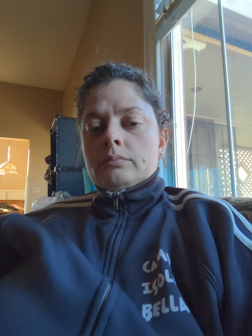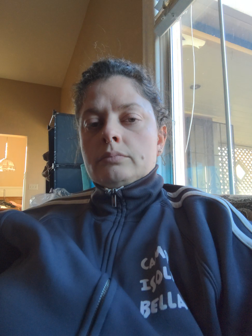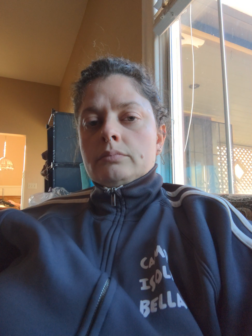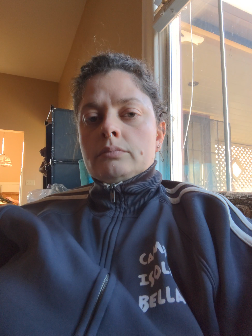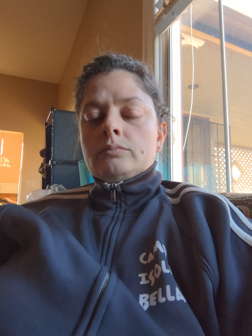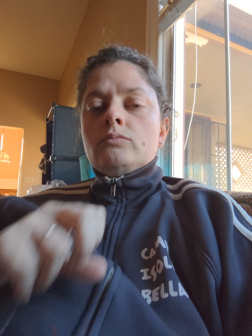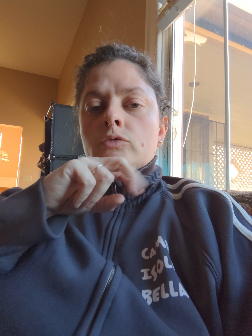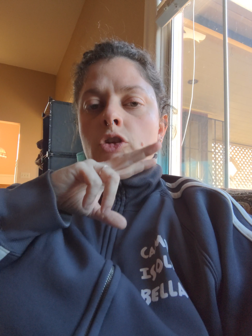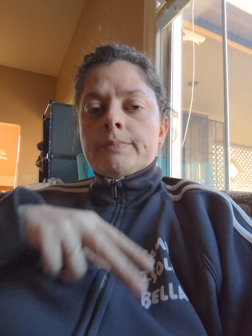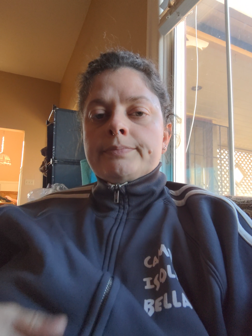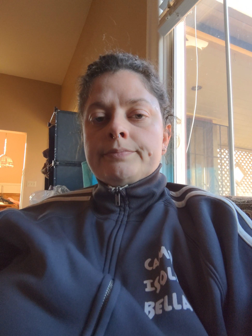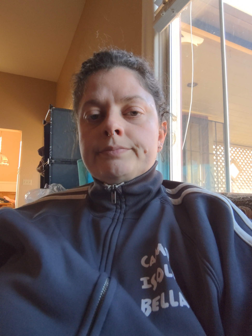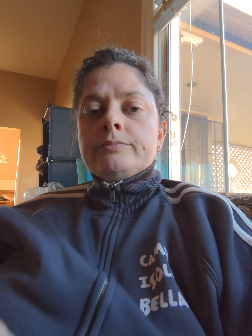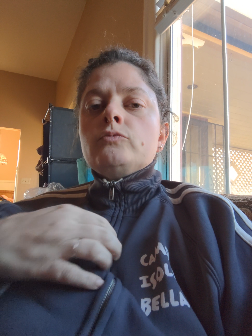frog